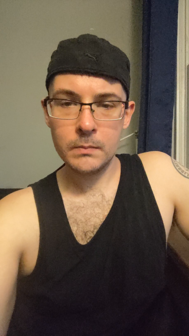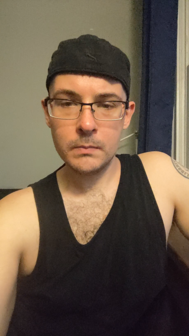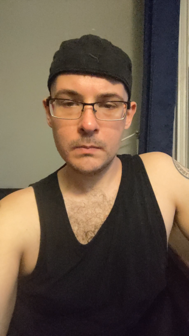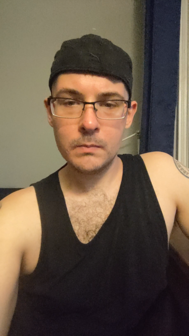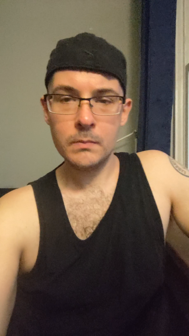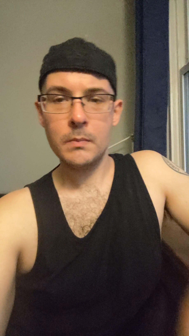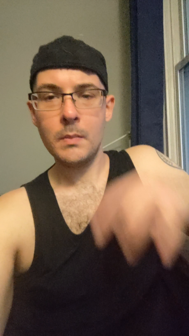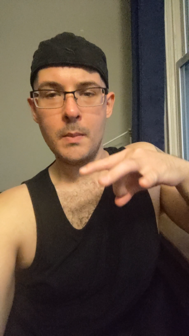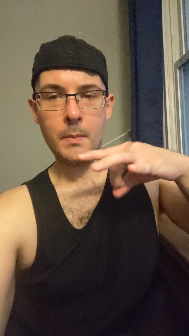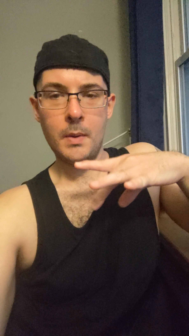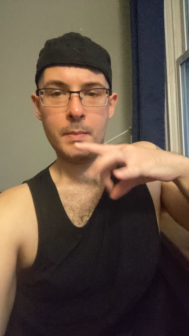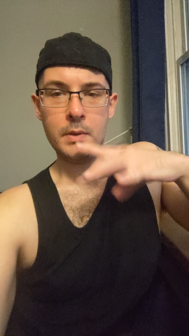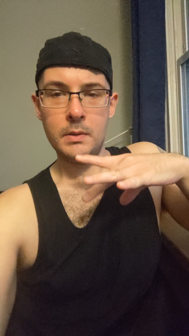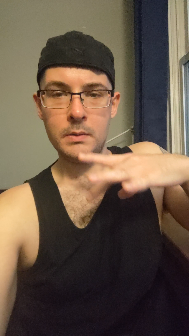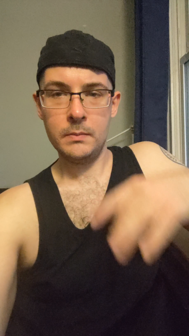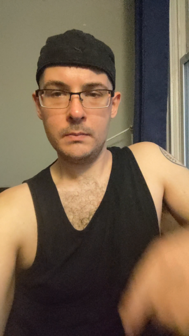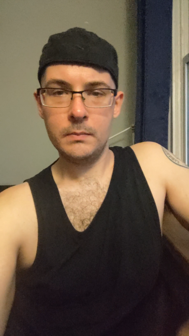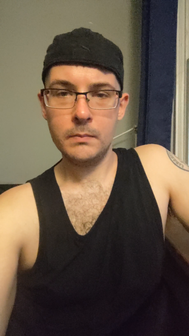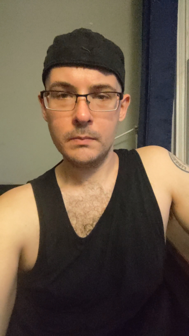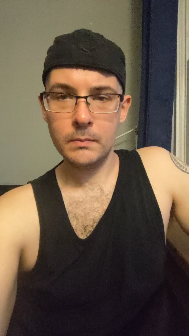pumpkin